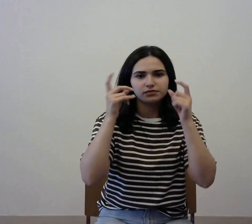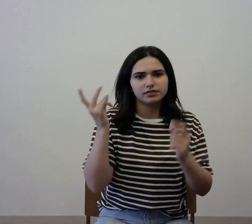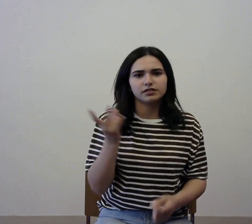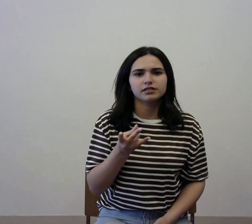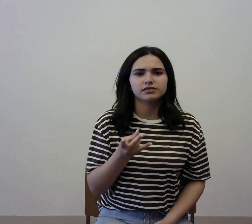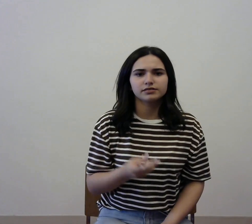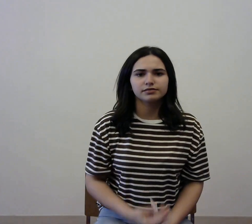lazım